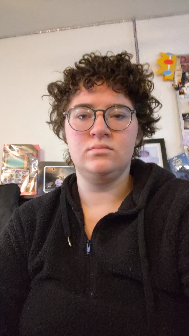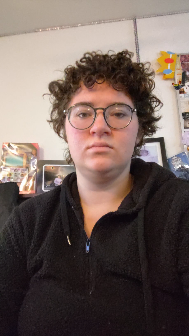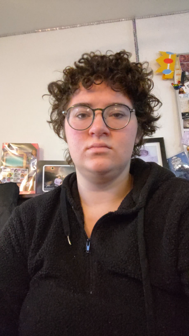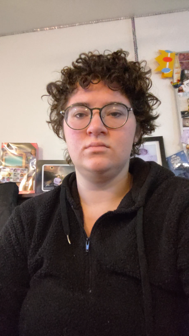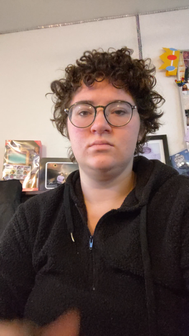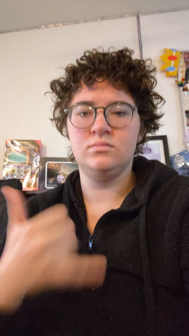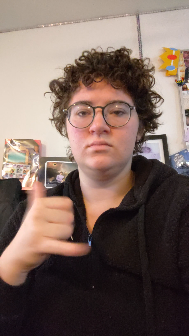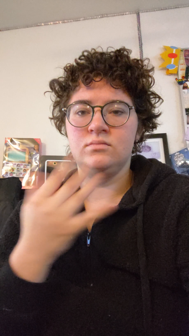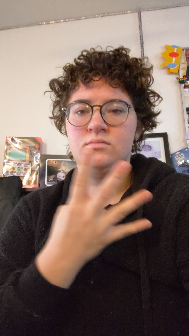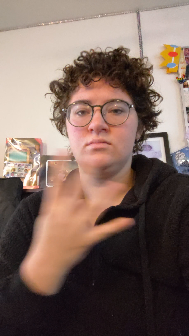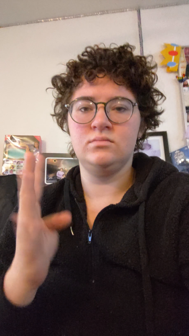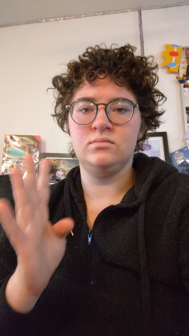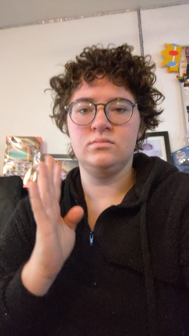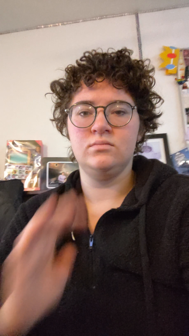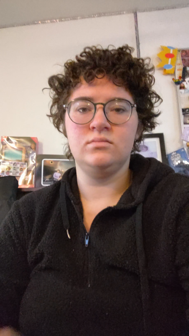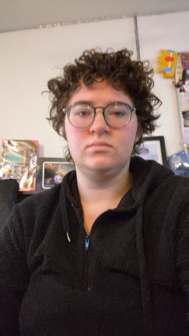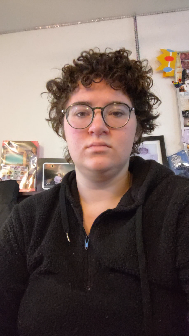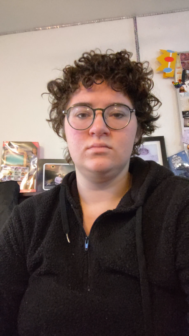playpen